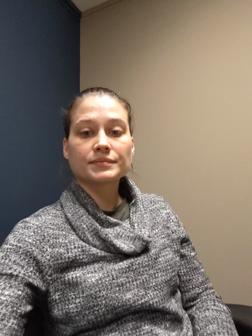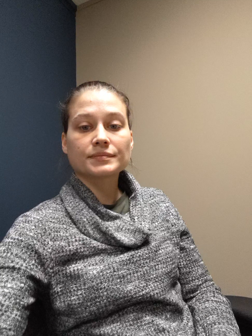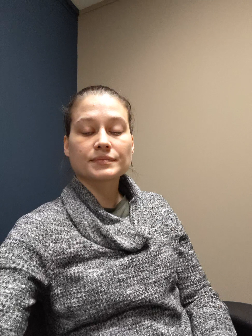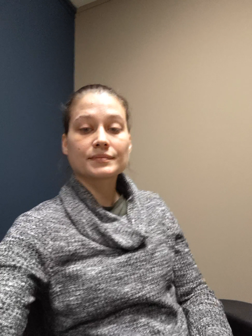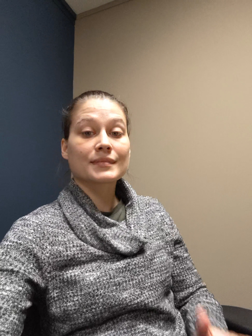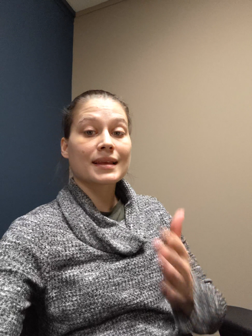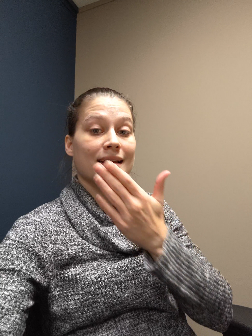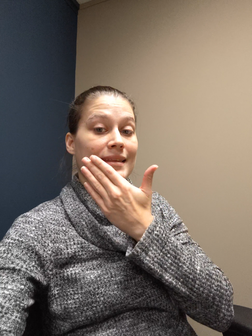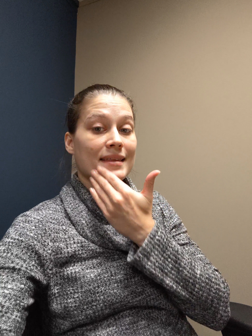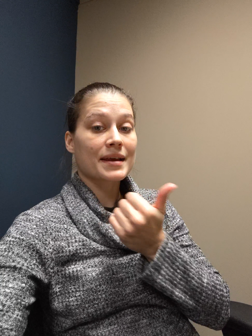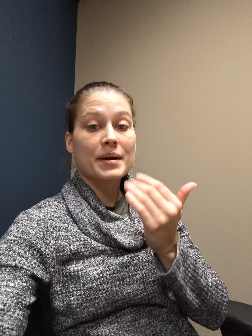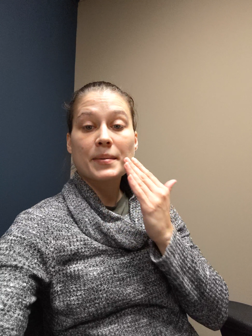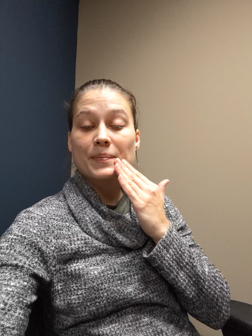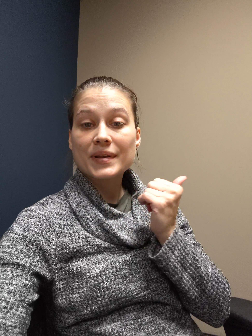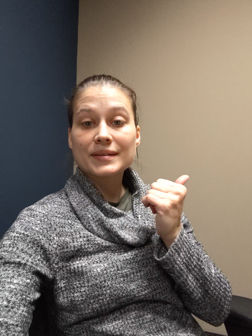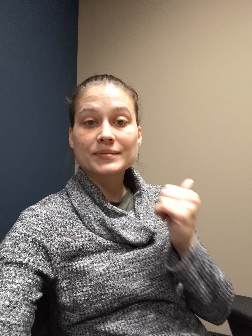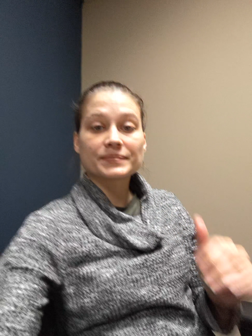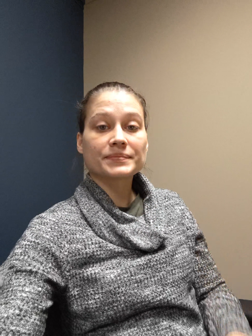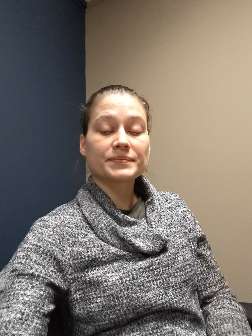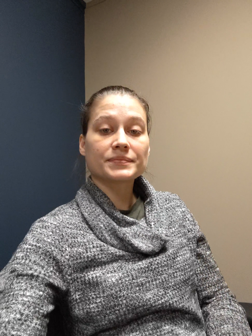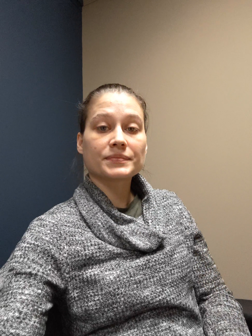napkin